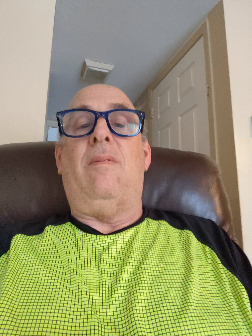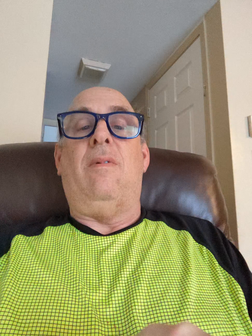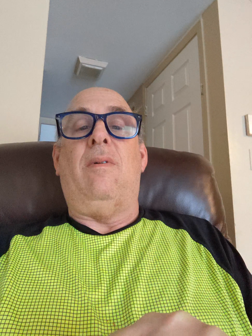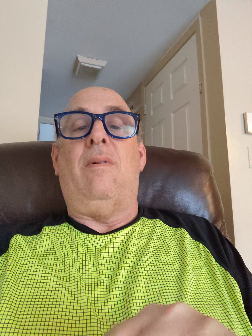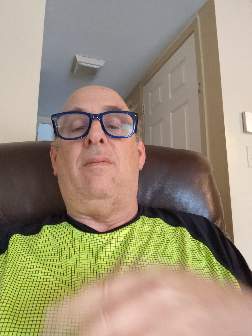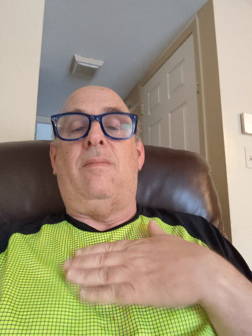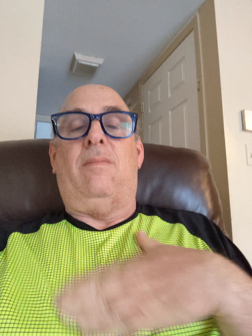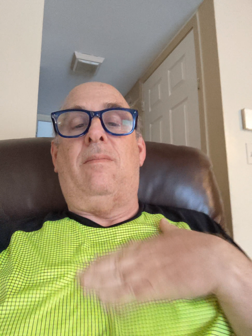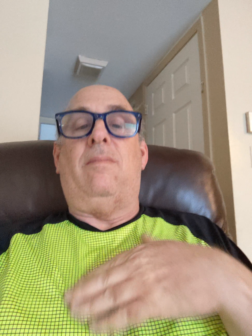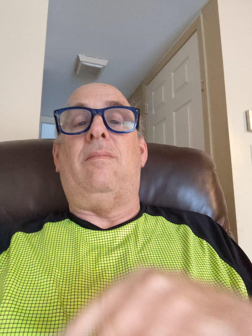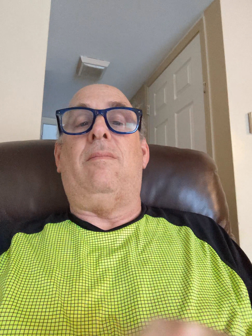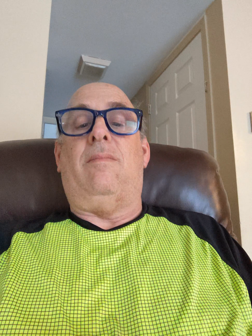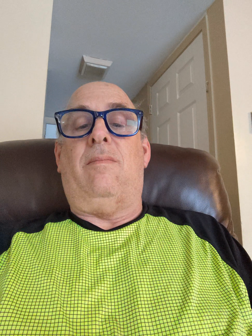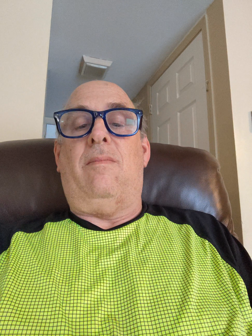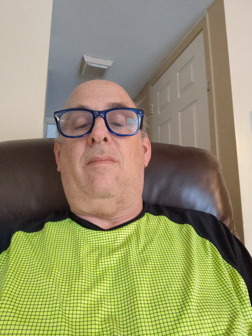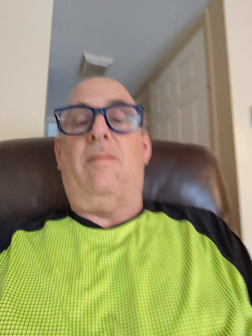please